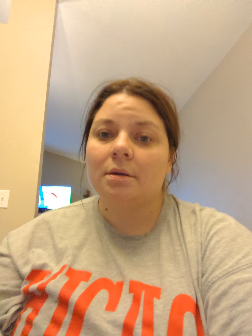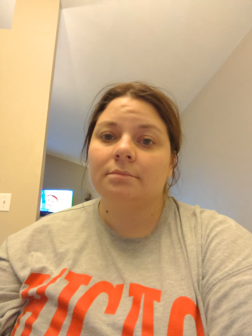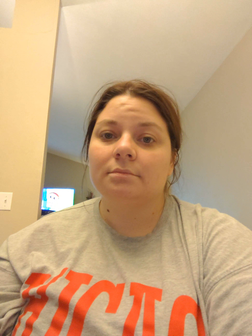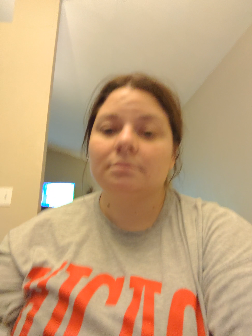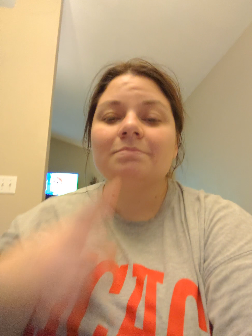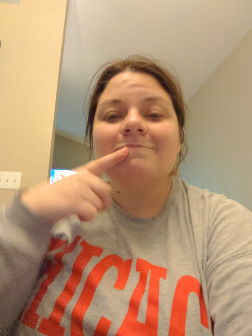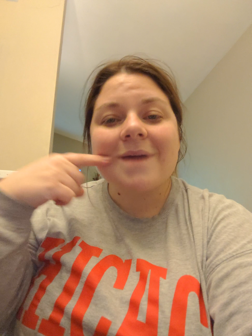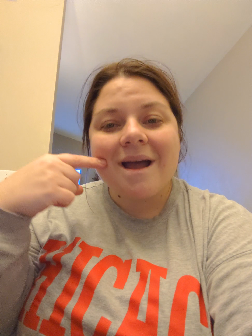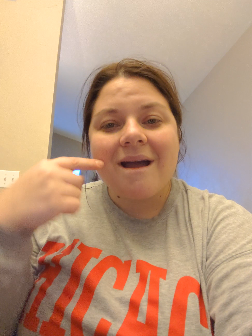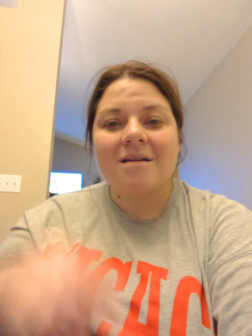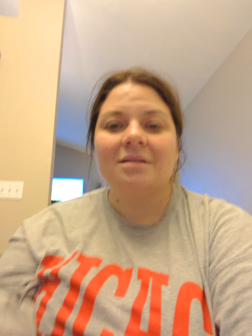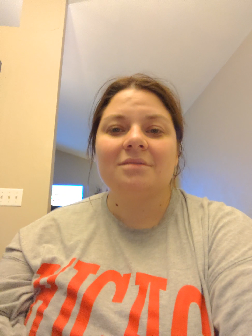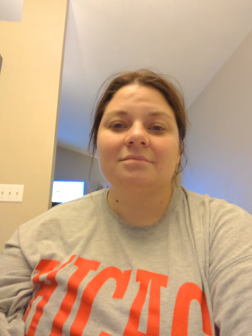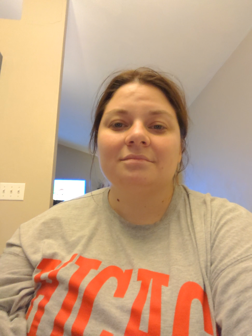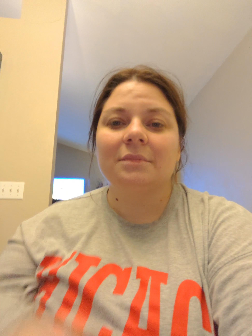smile